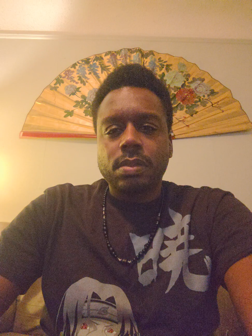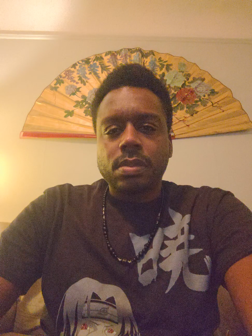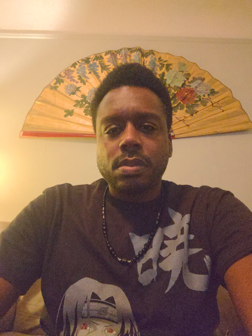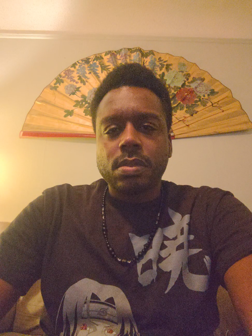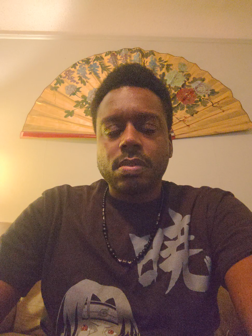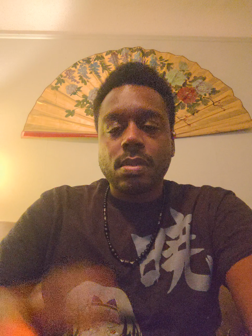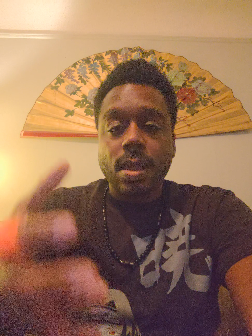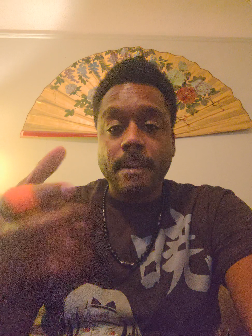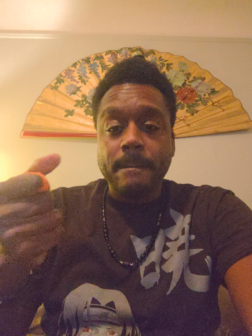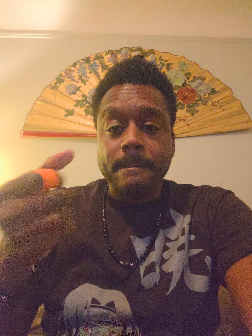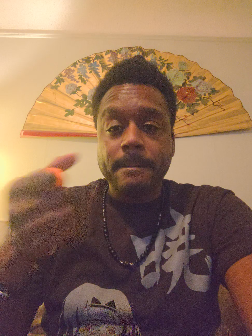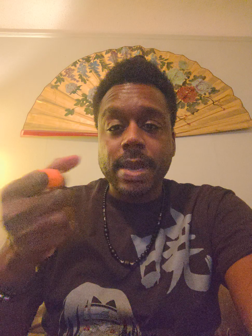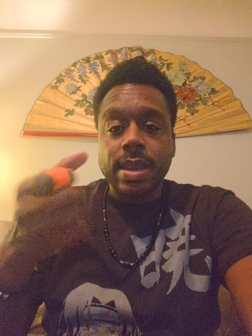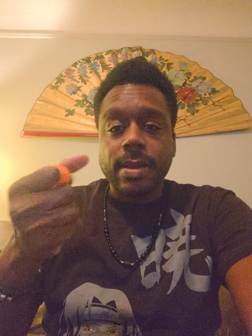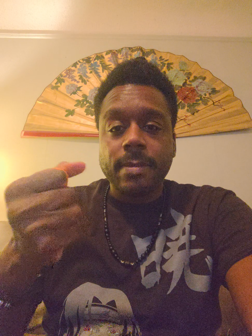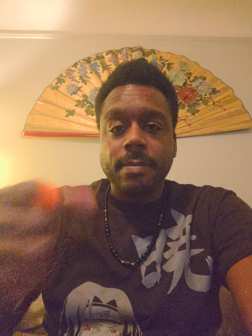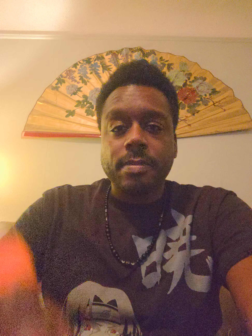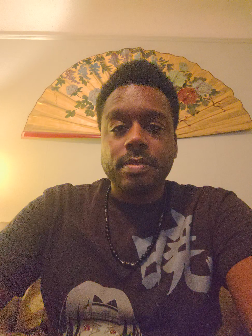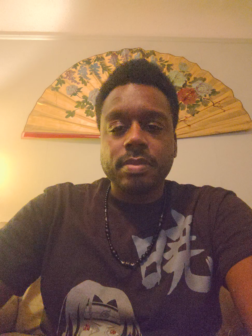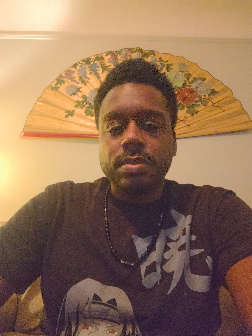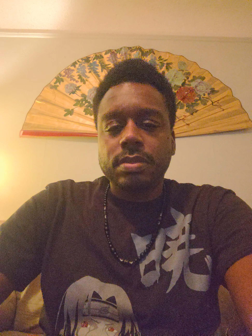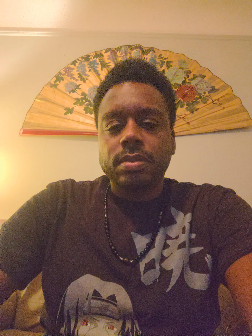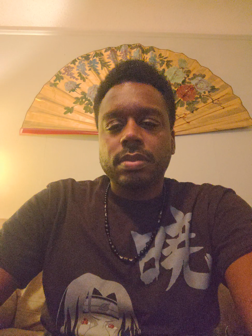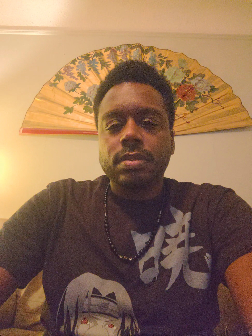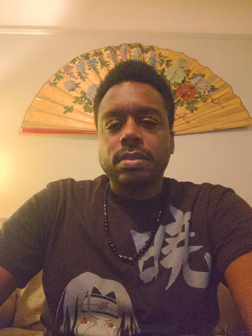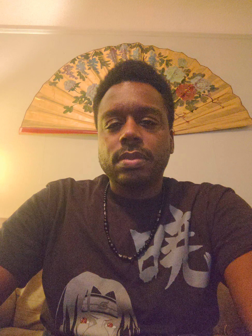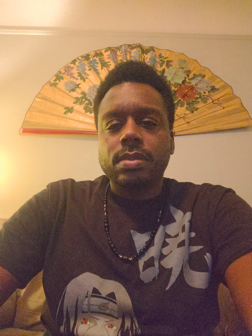milk